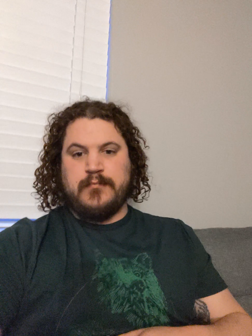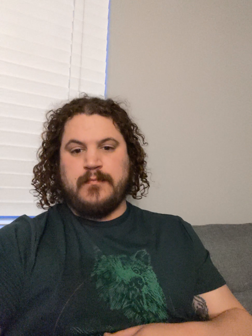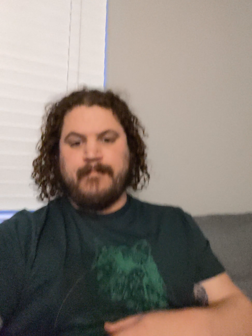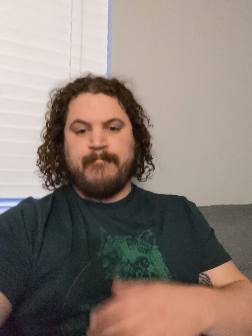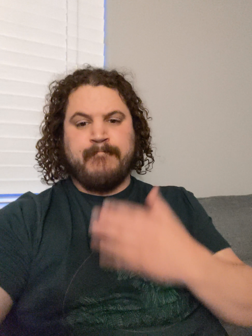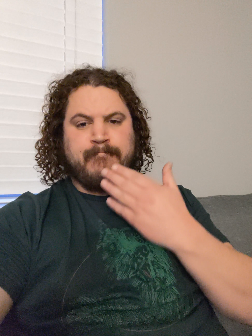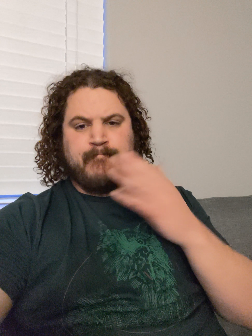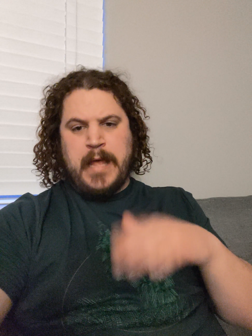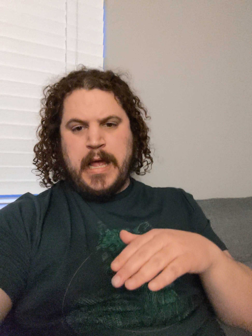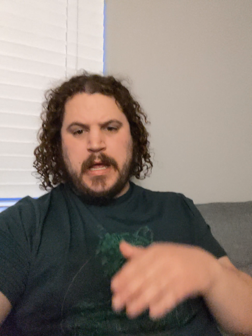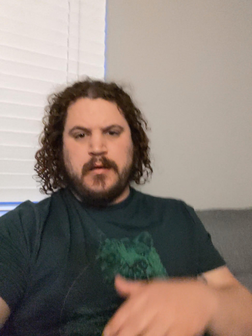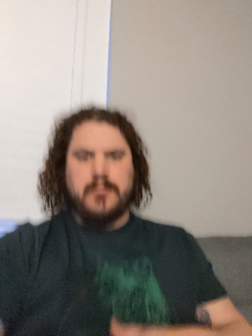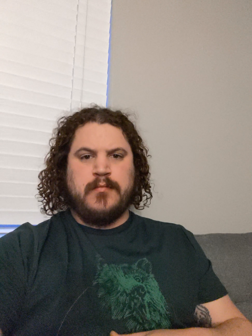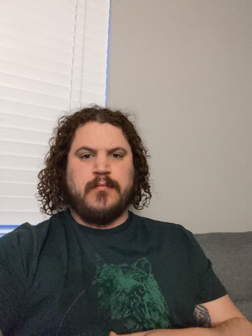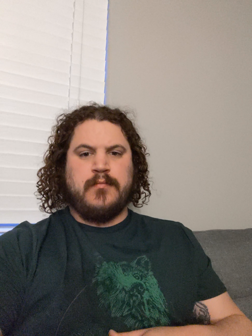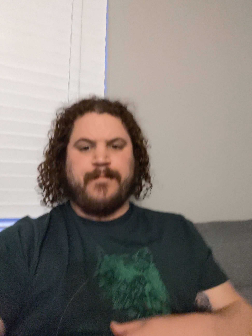bad